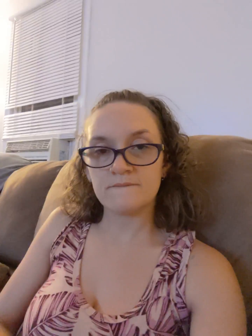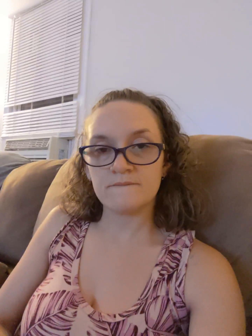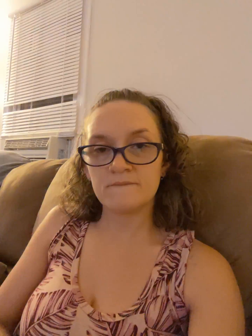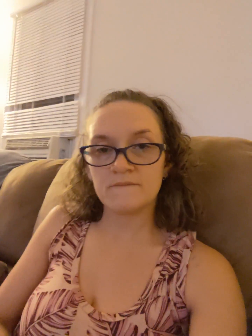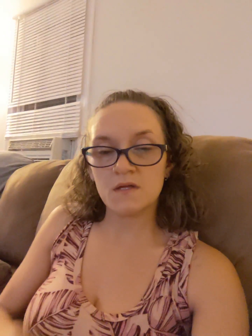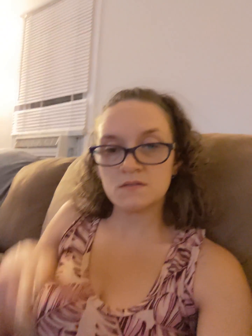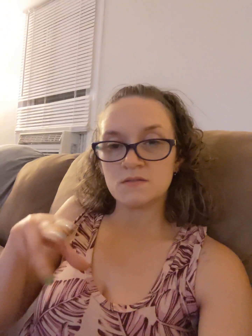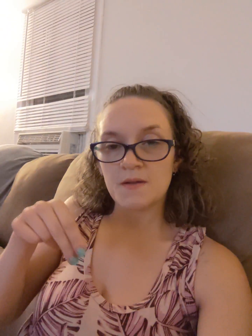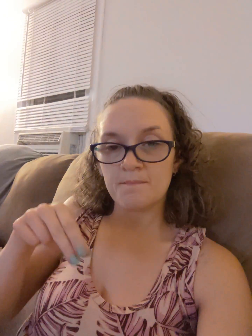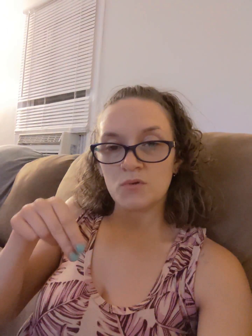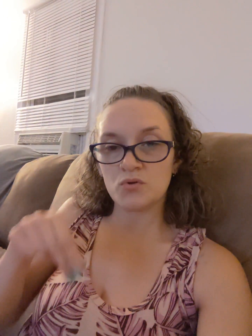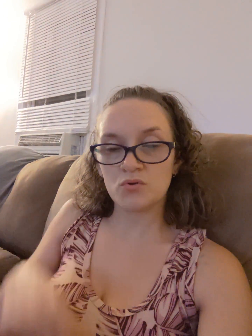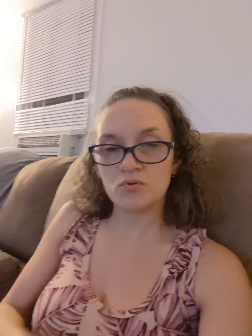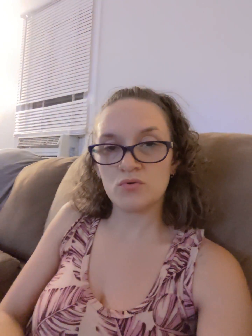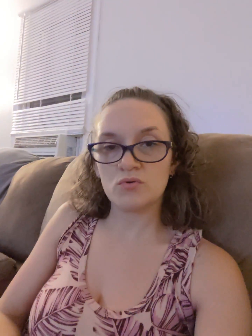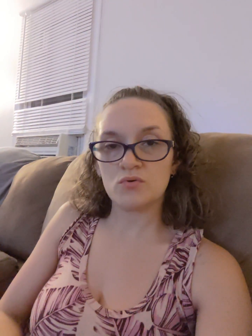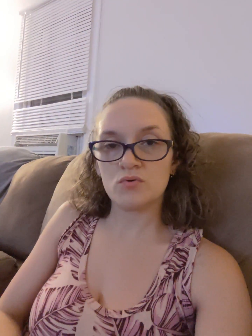diaper